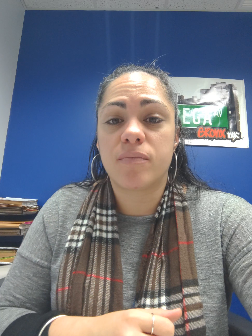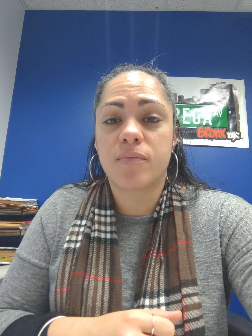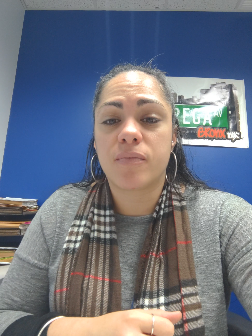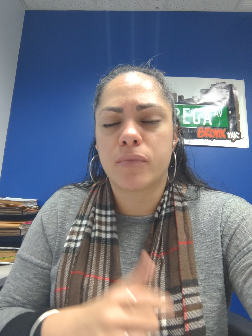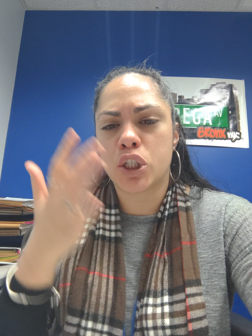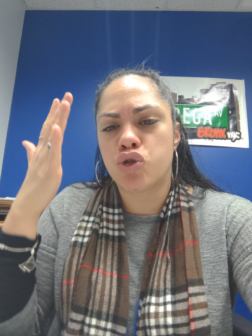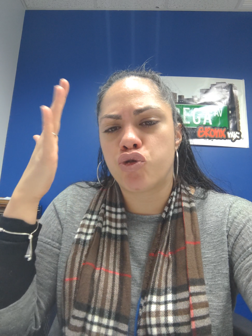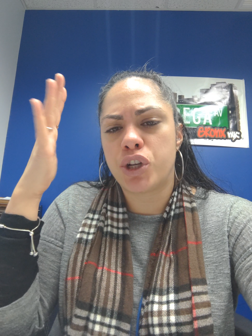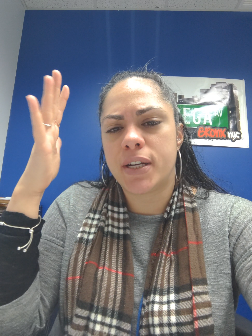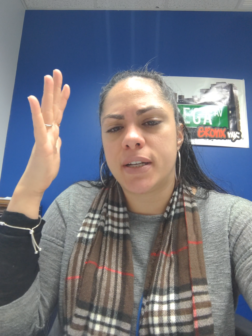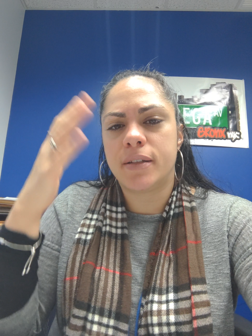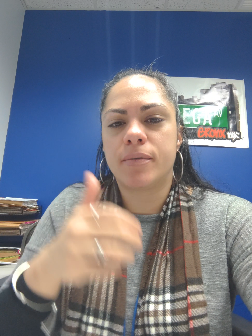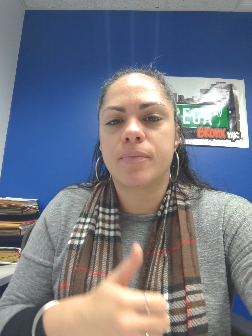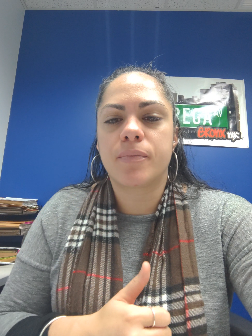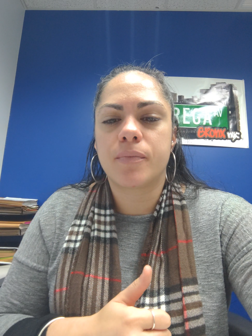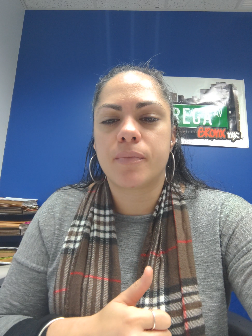tree